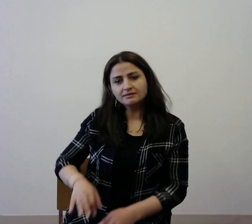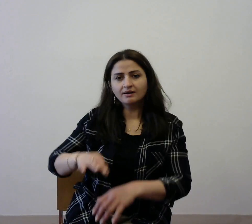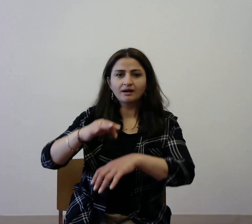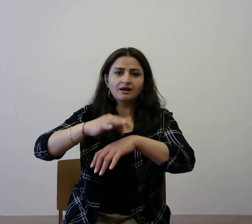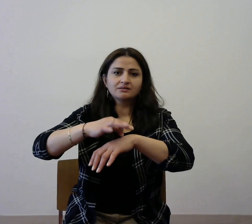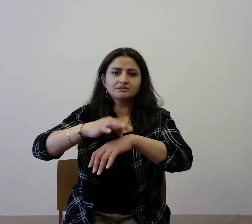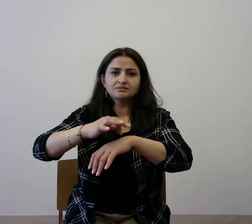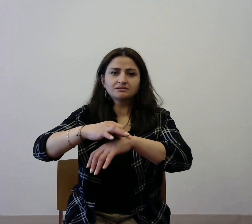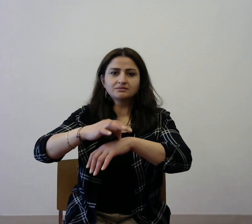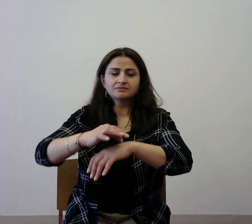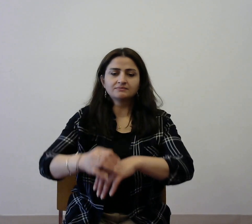ağrımaq